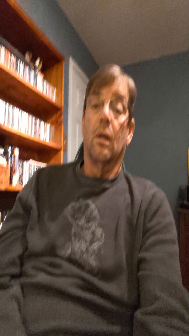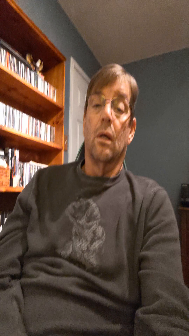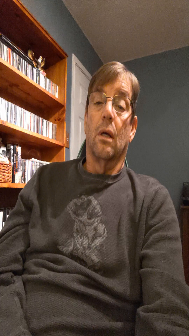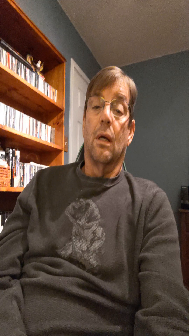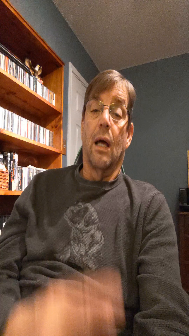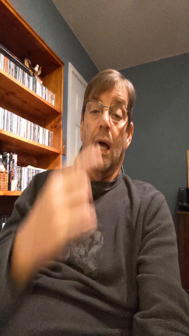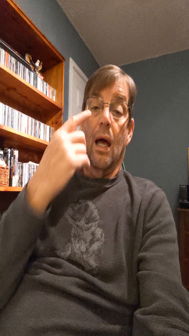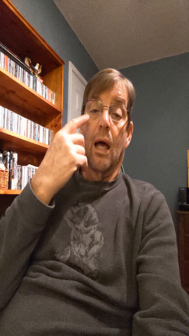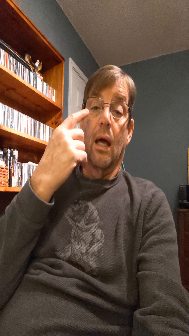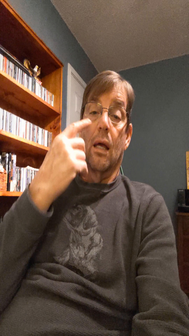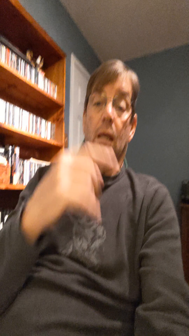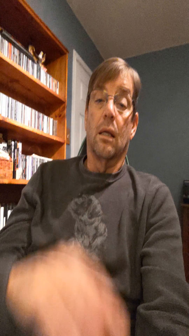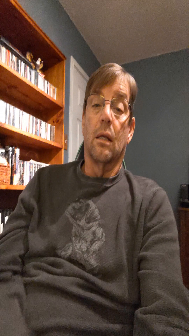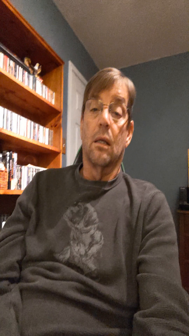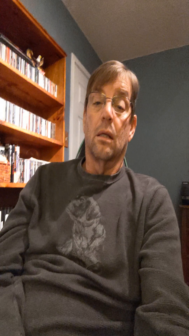eye